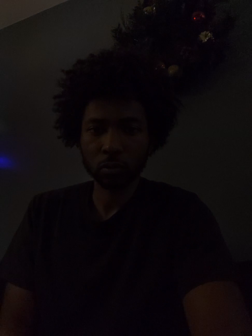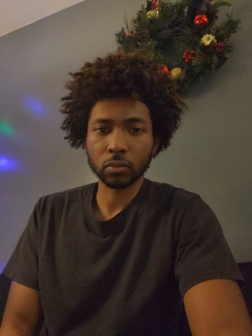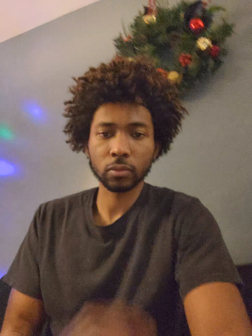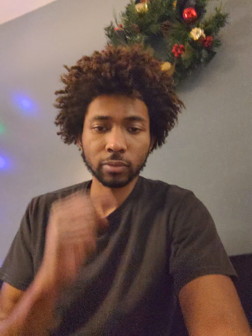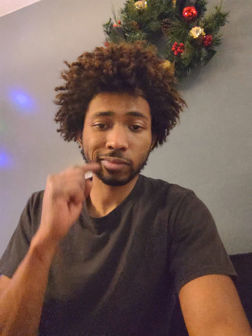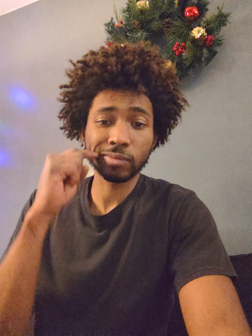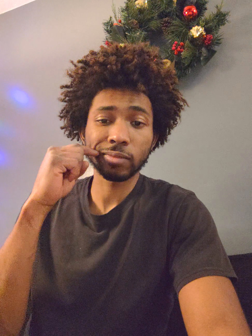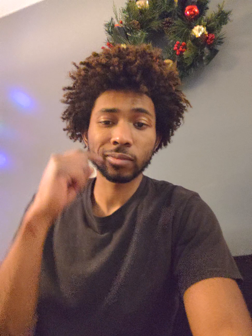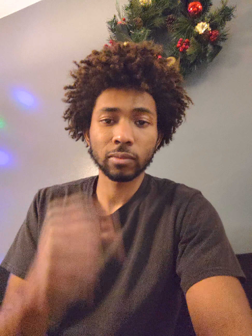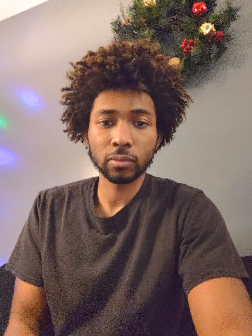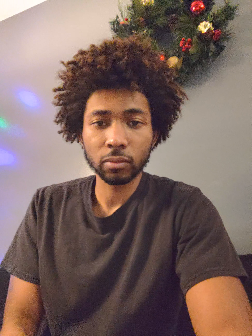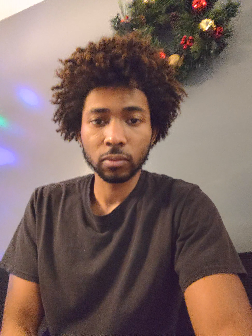smile